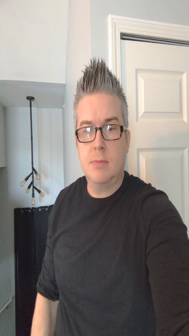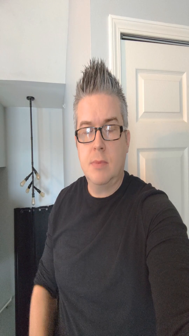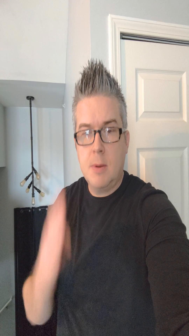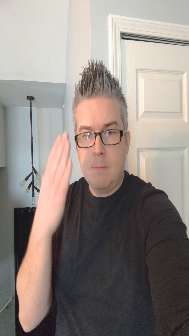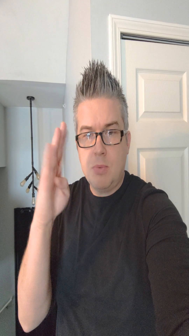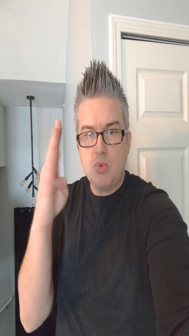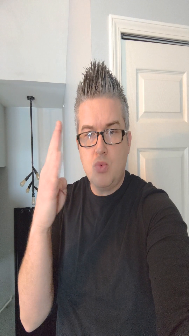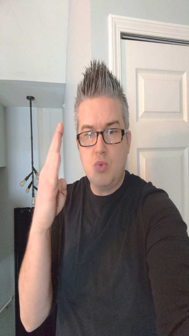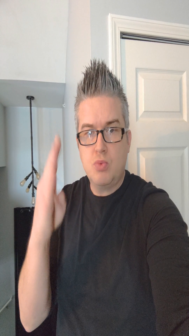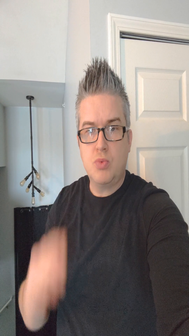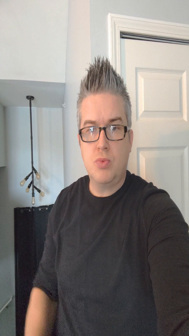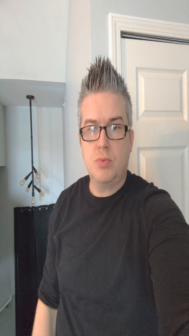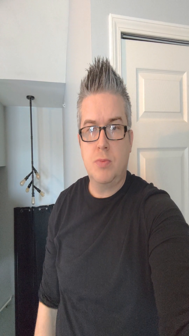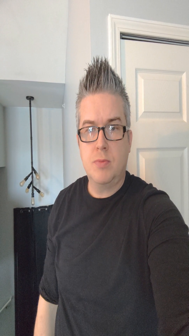blue